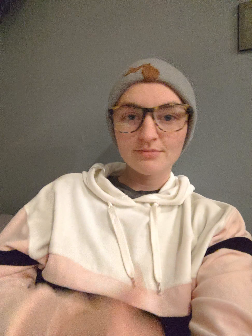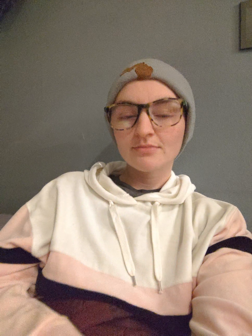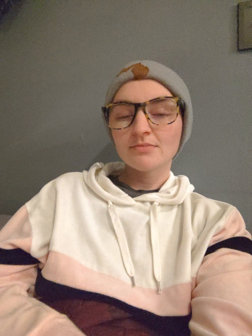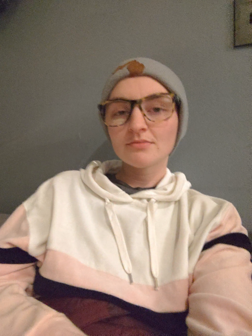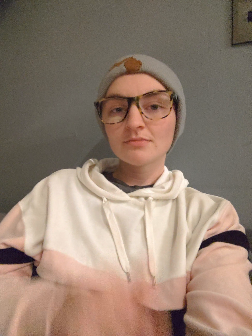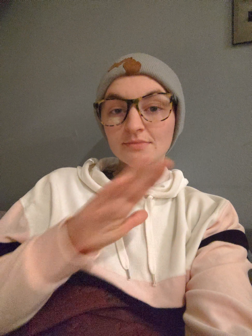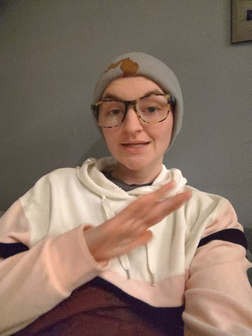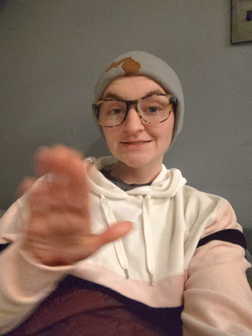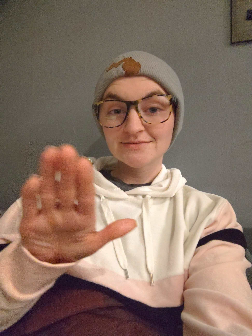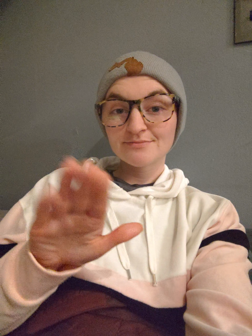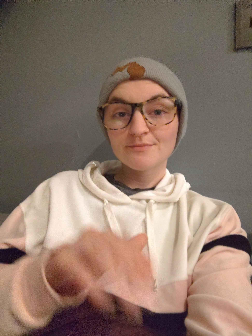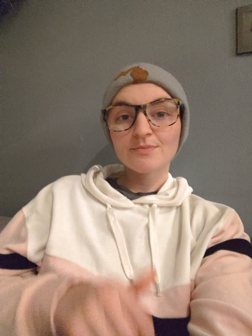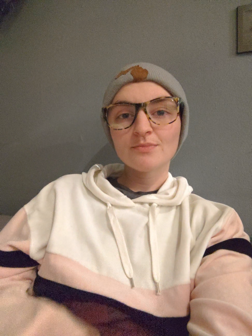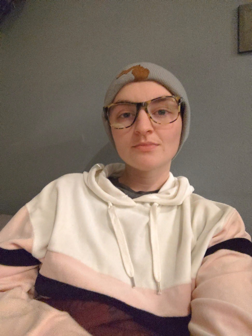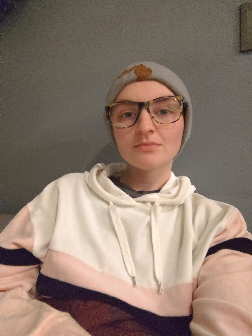clean